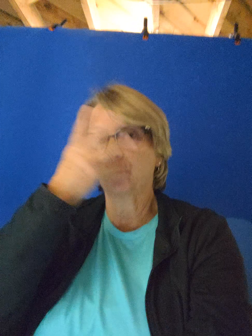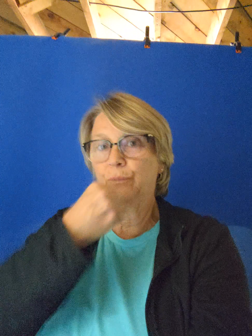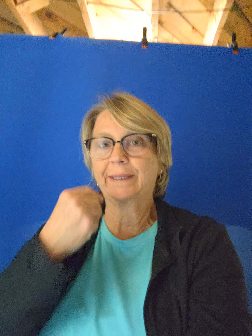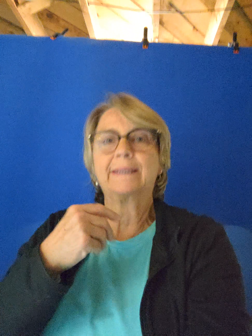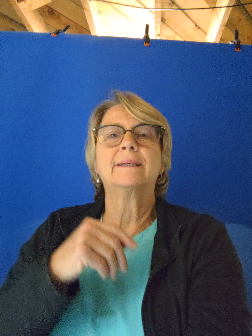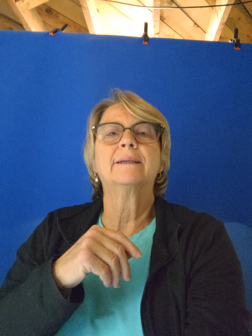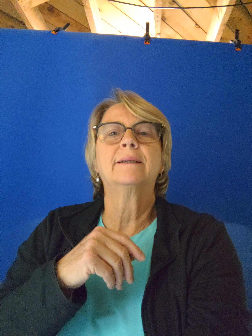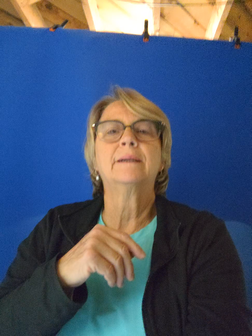pretty